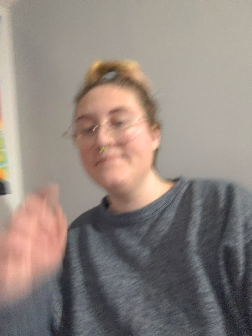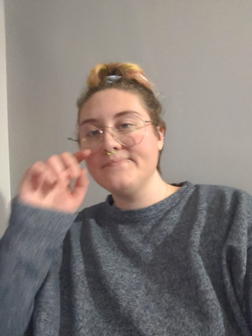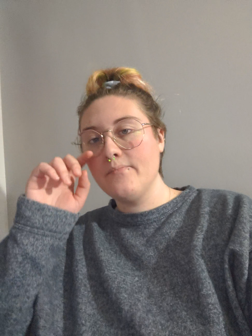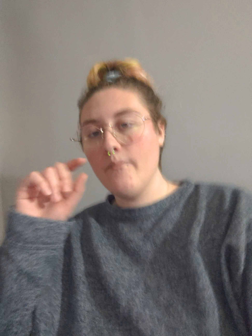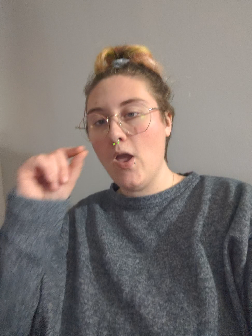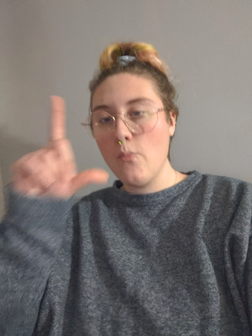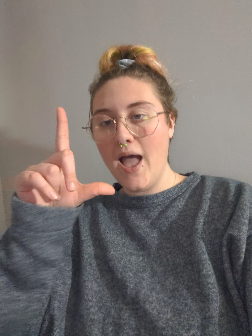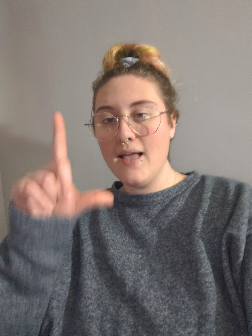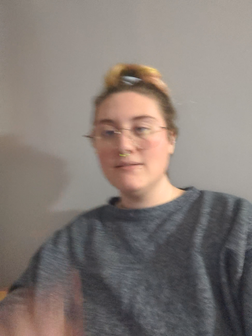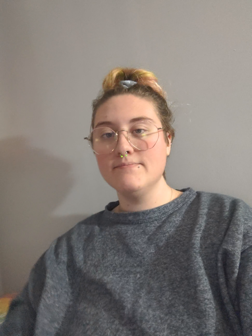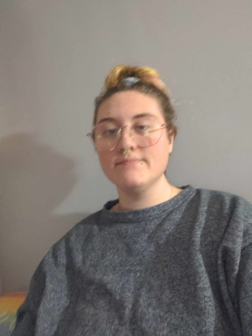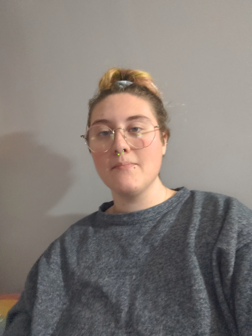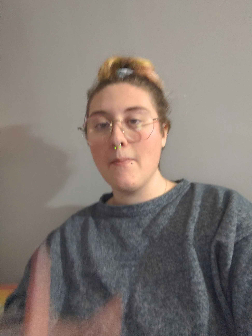awake